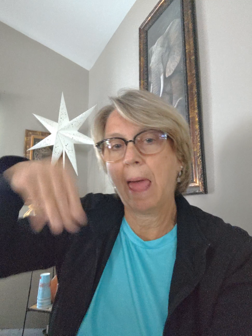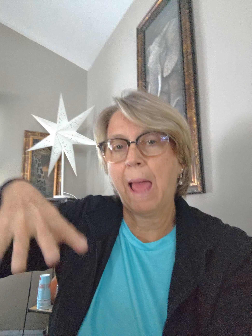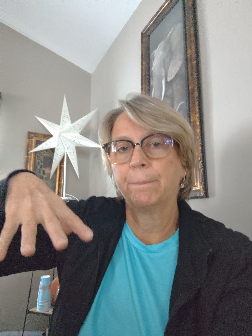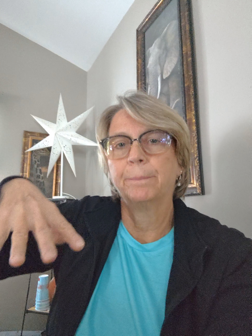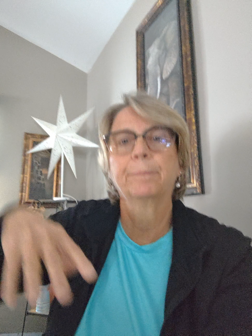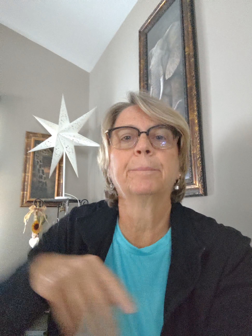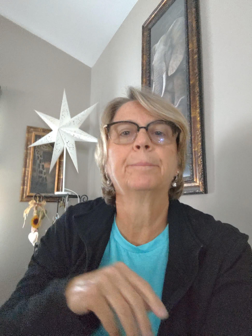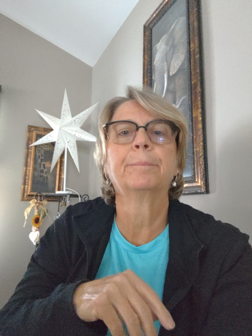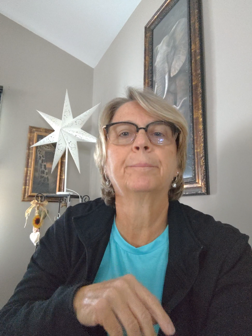lamp